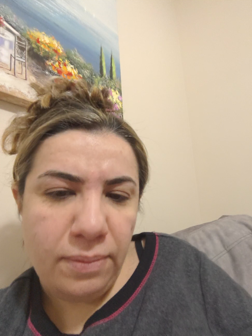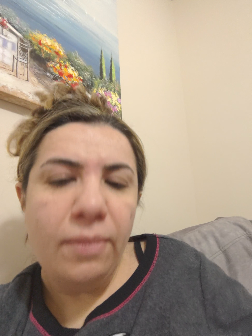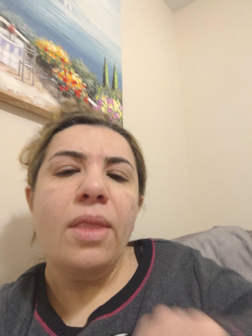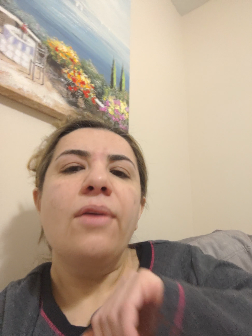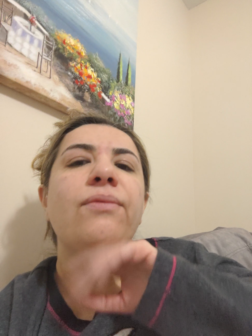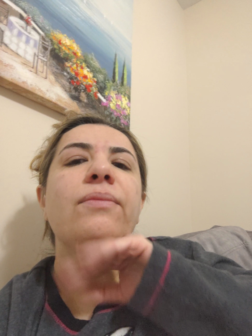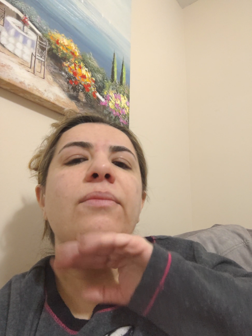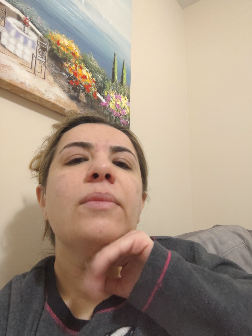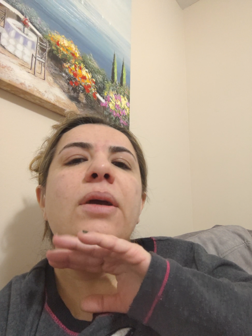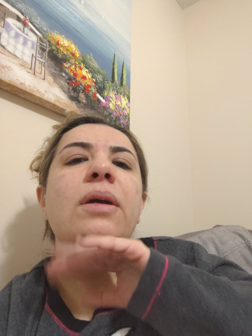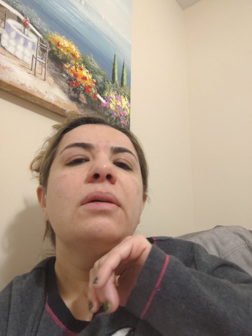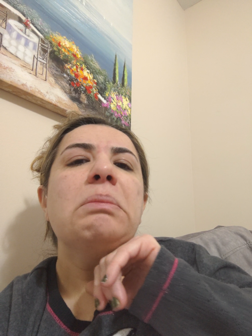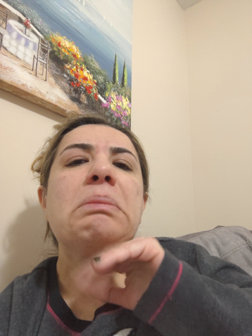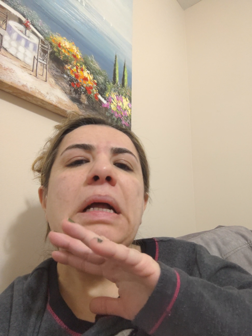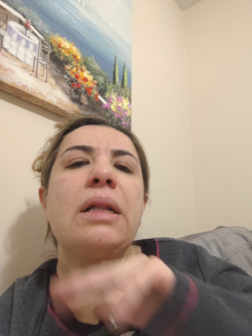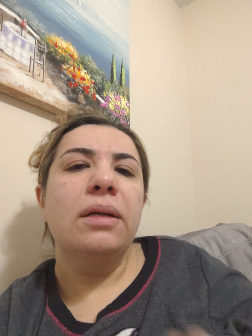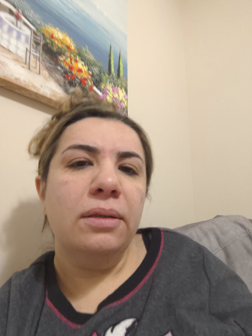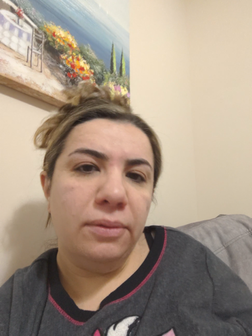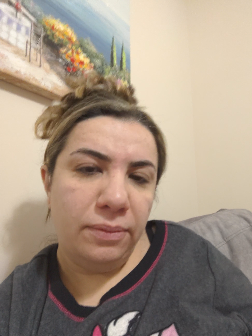dirty